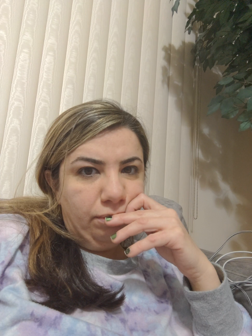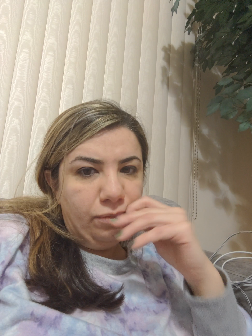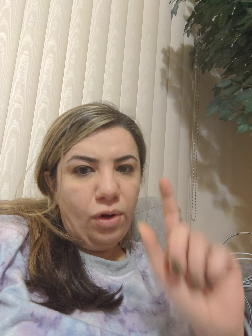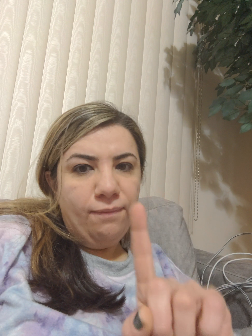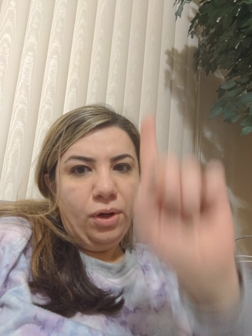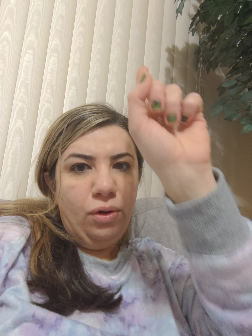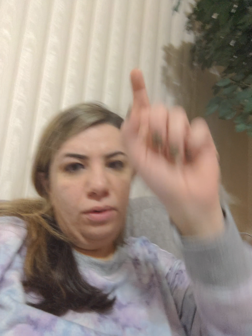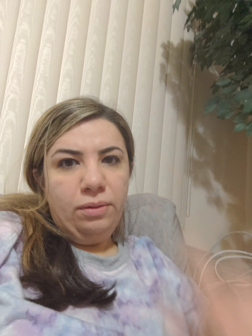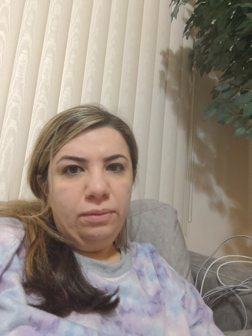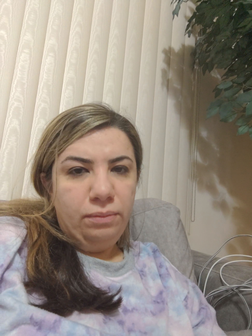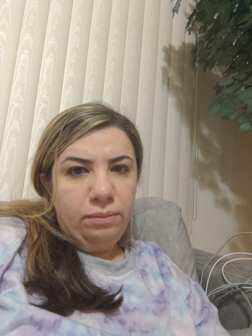up